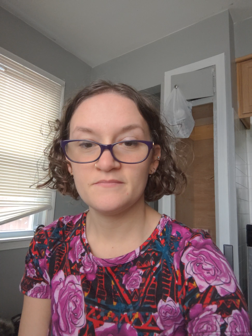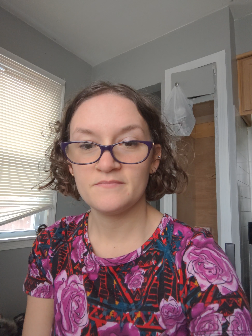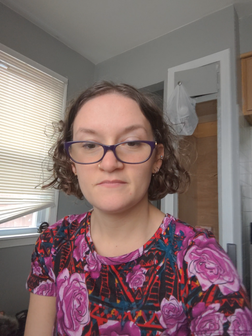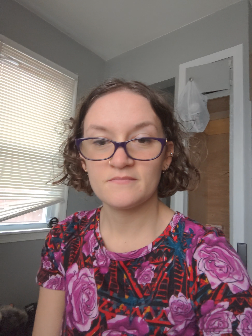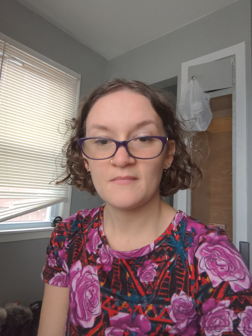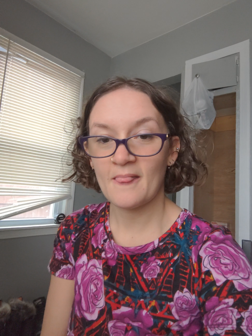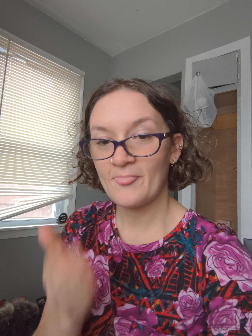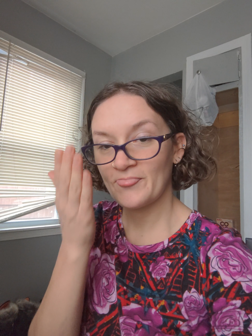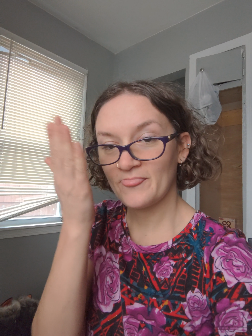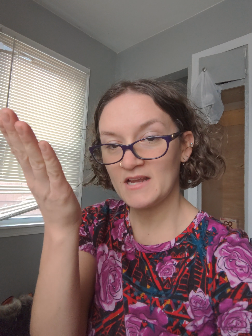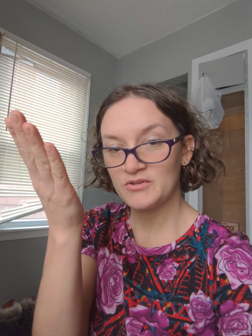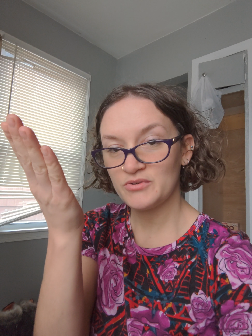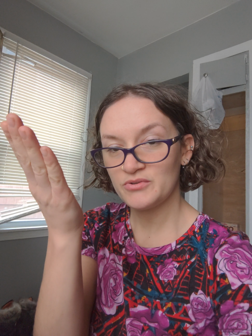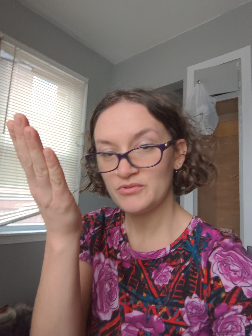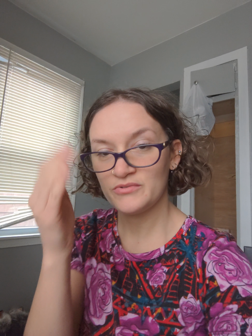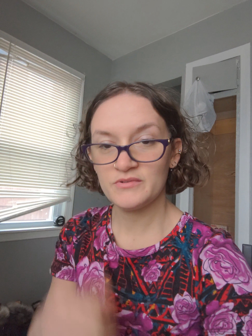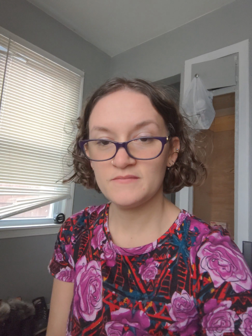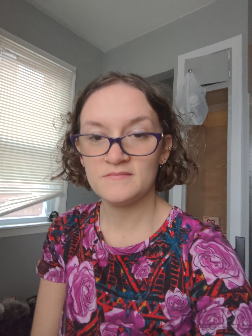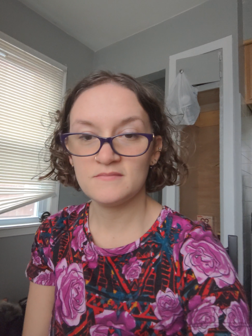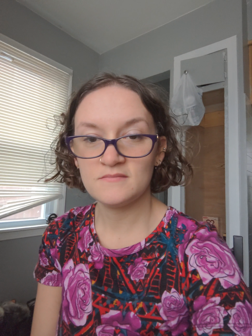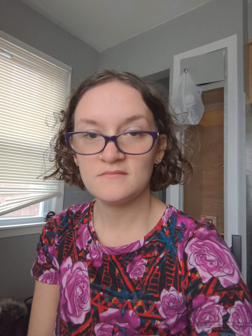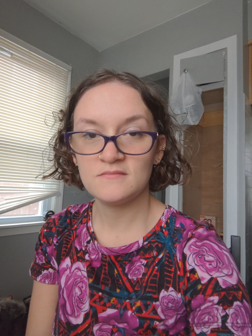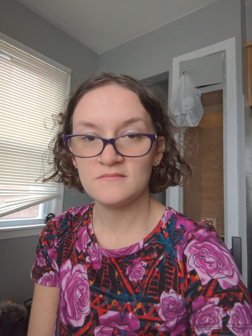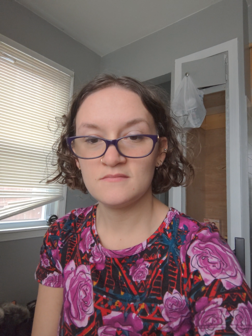there